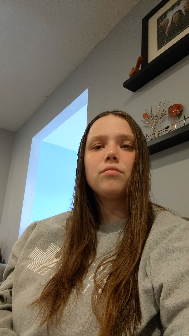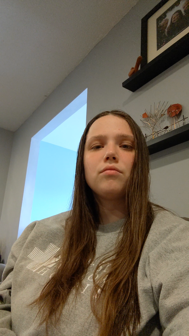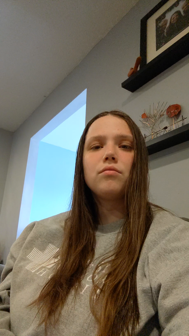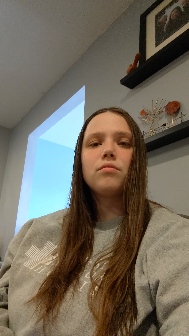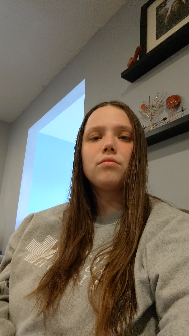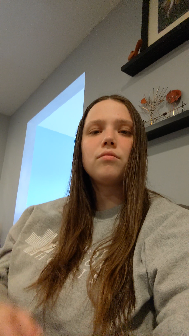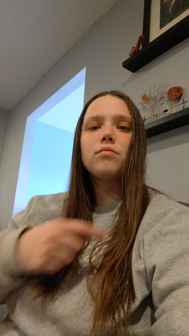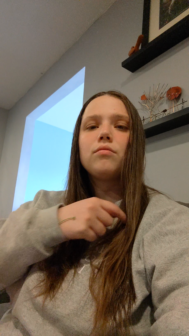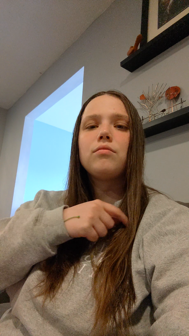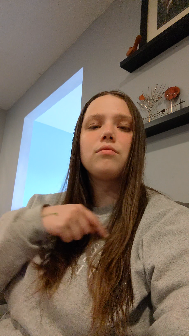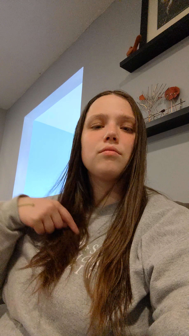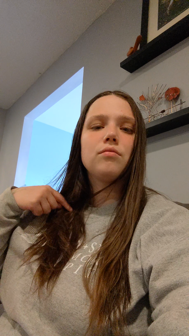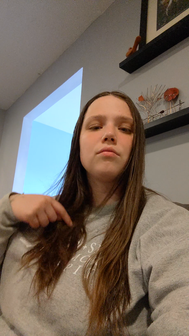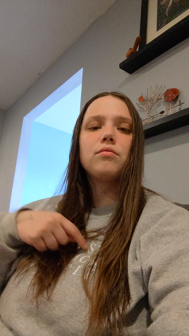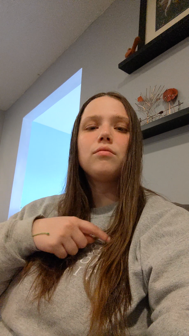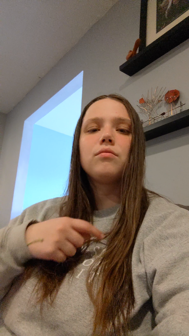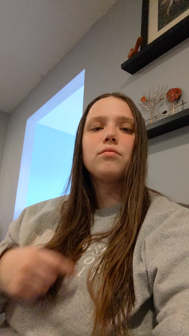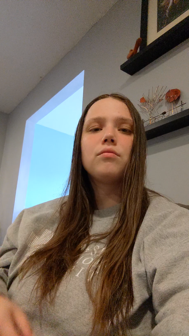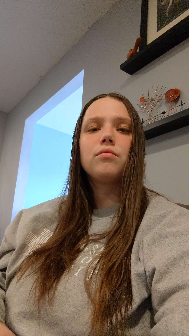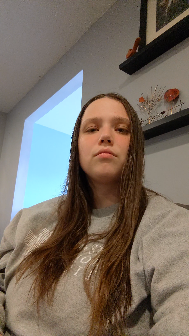bib